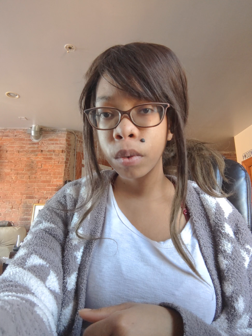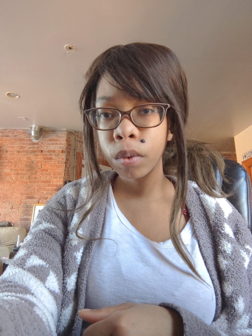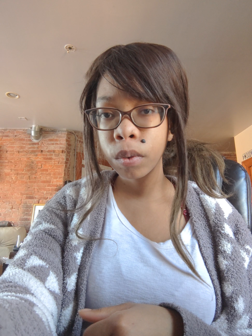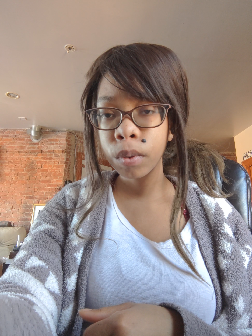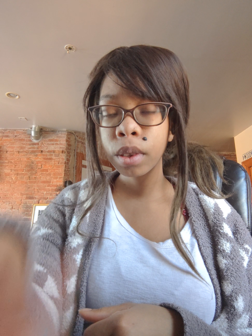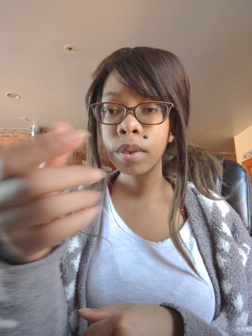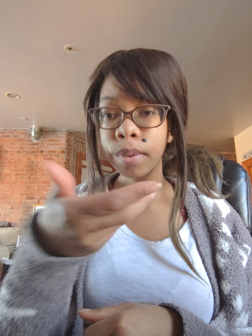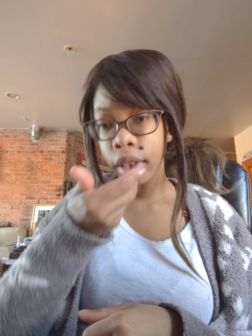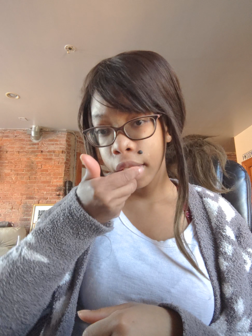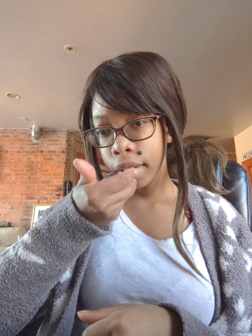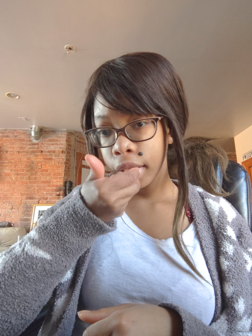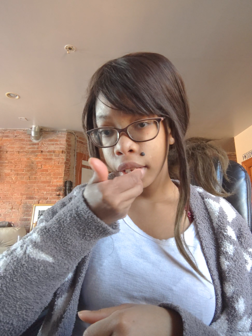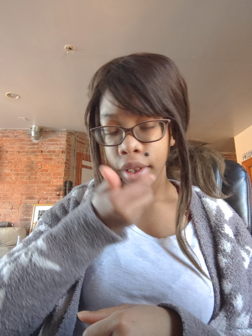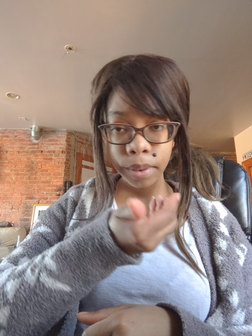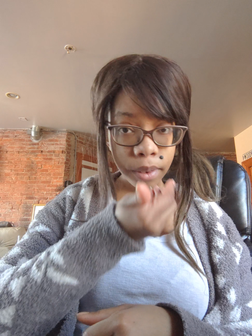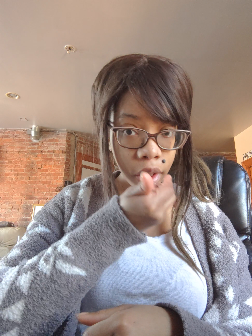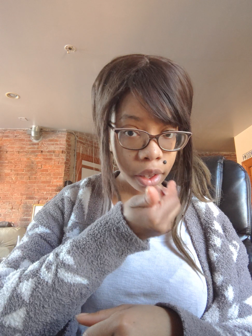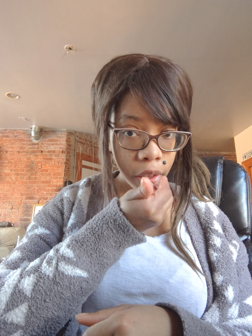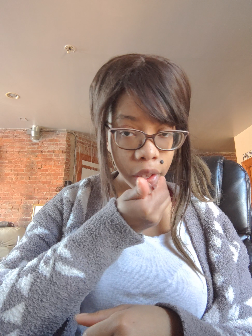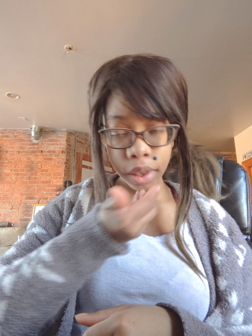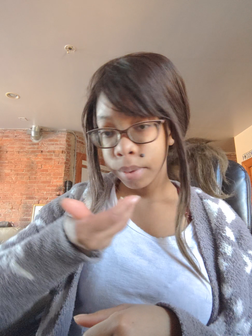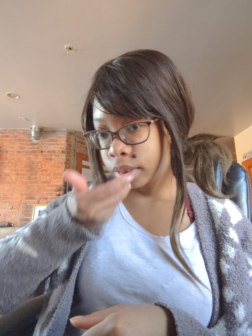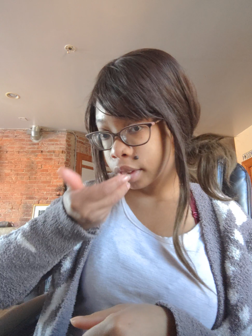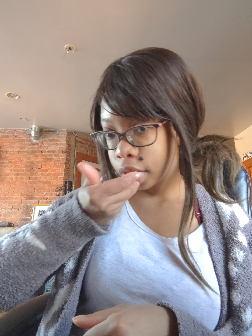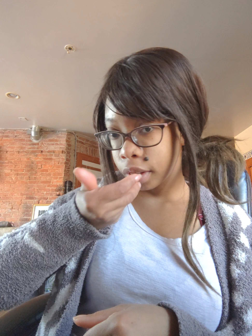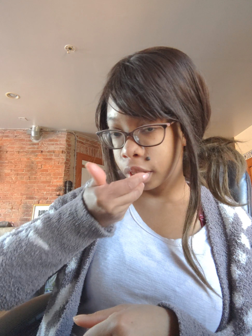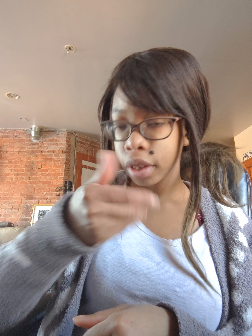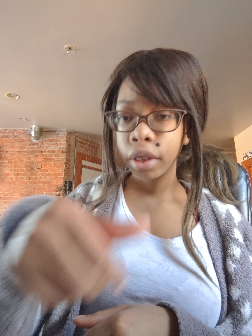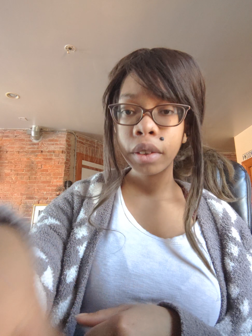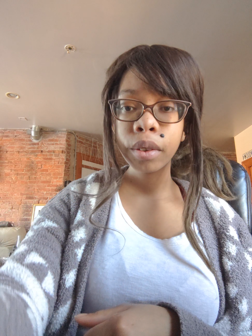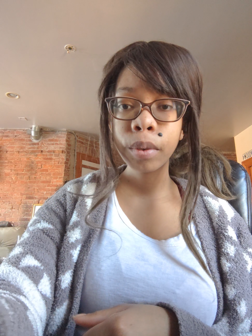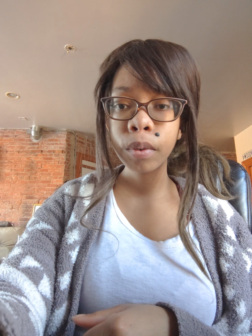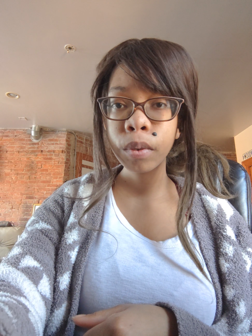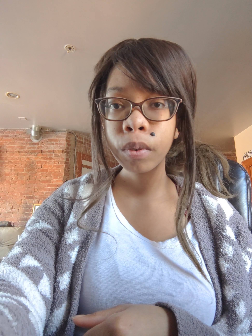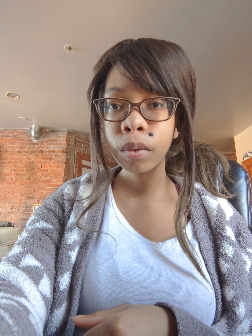pizza